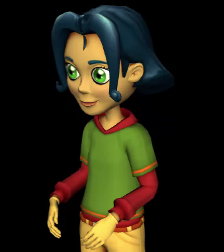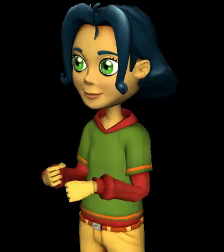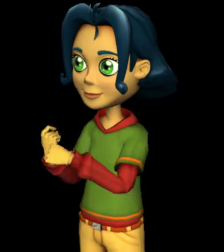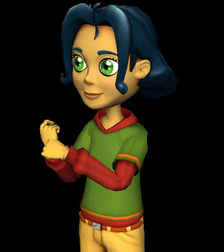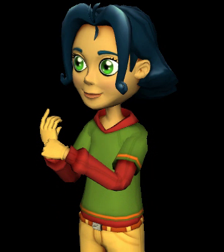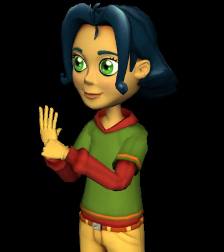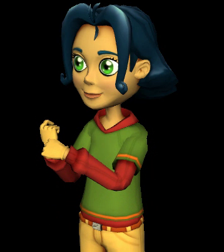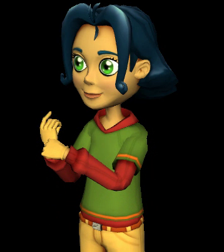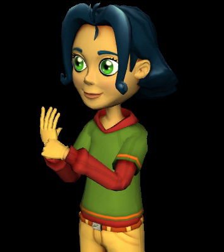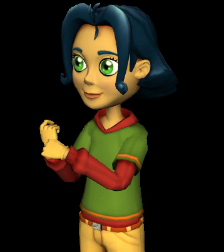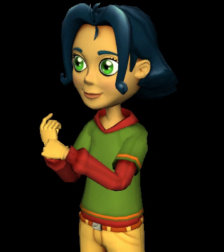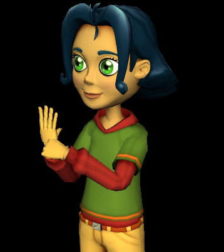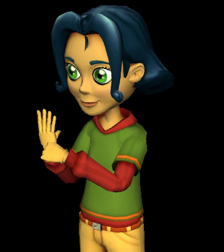إشارة